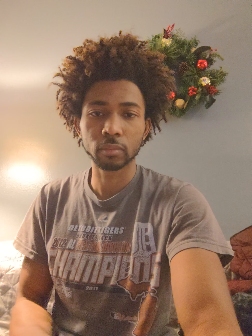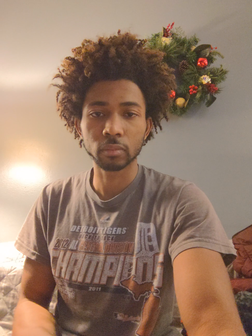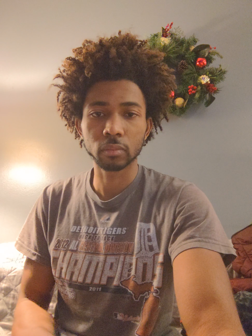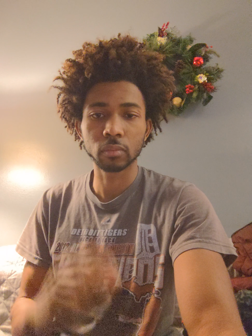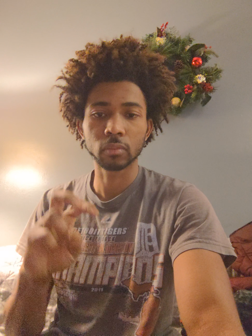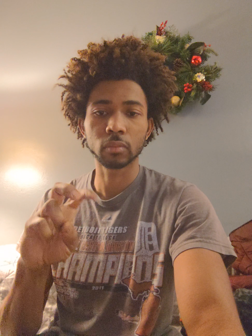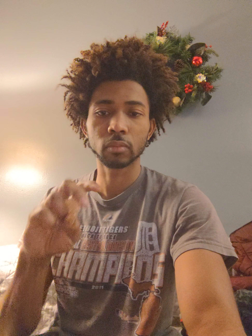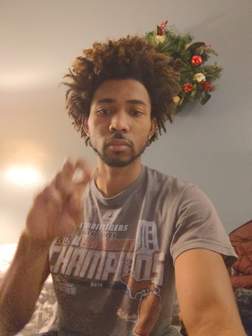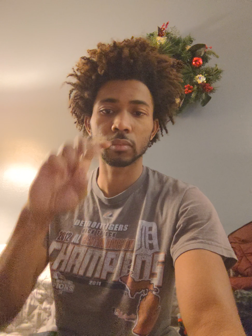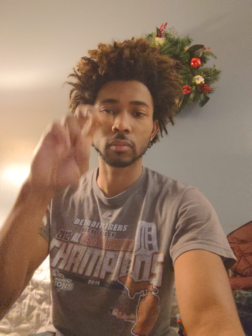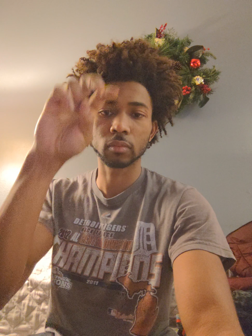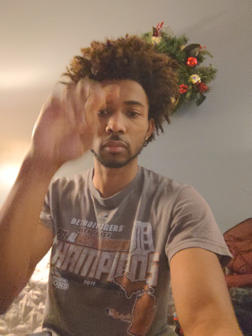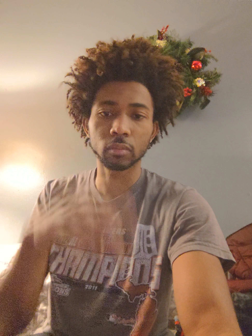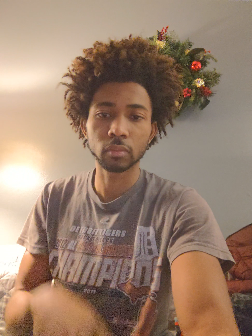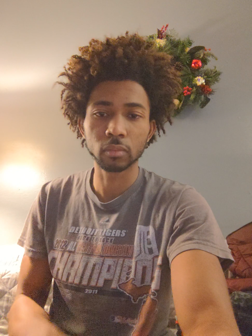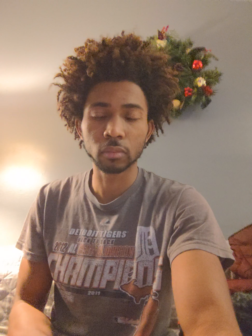stairs